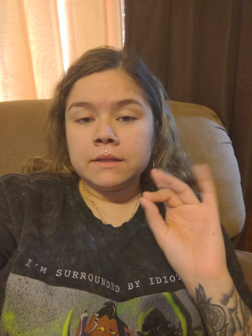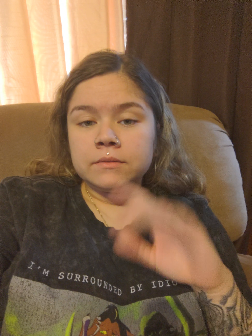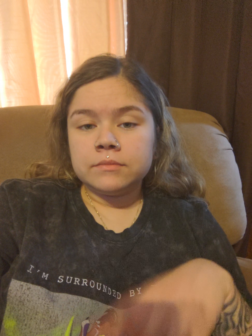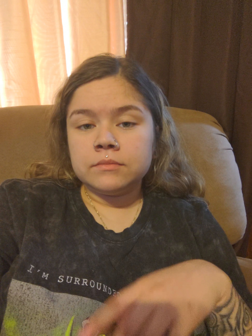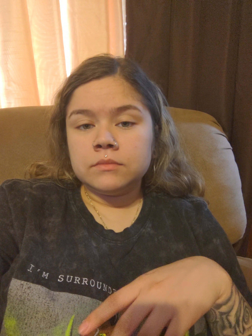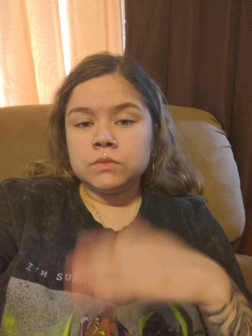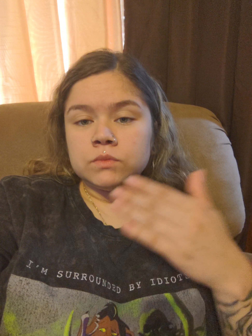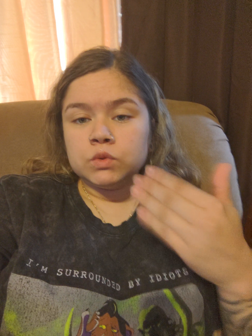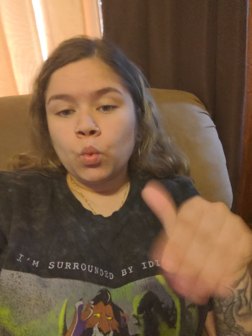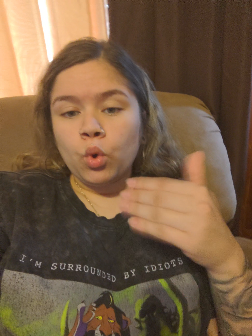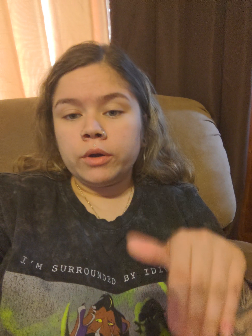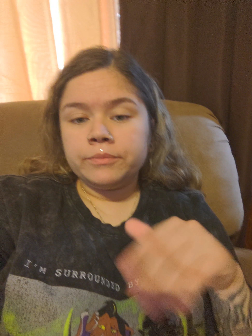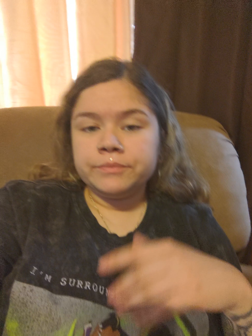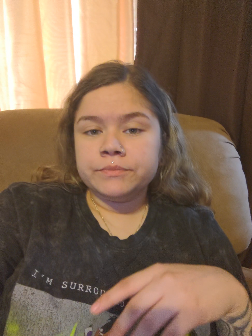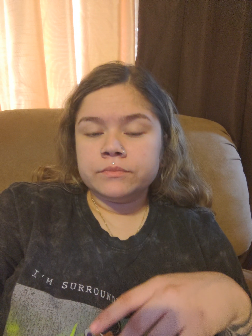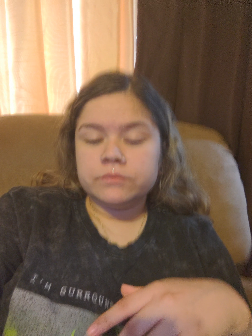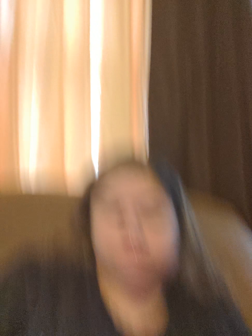shorts